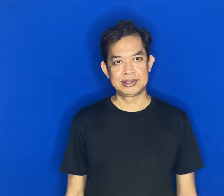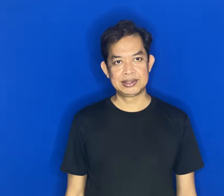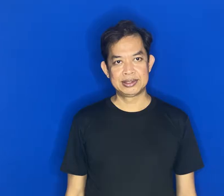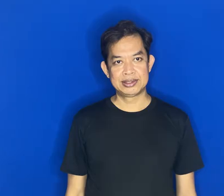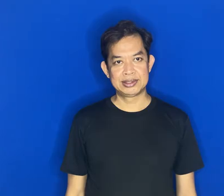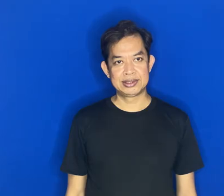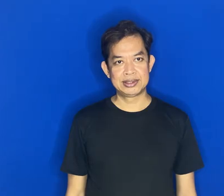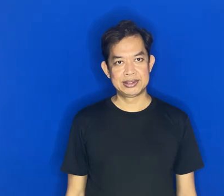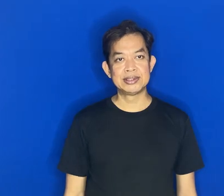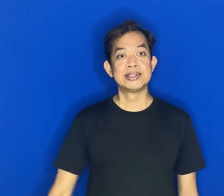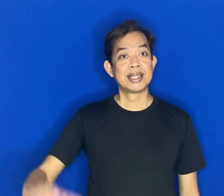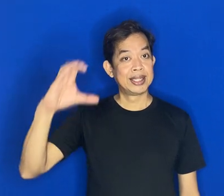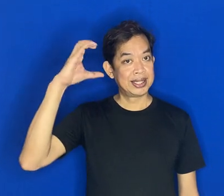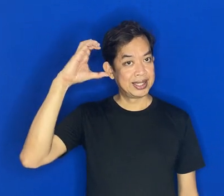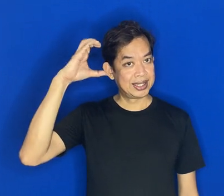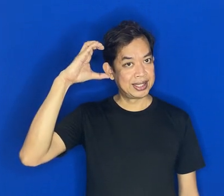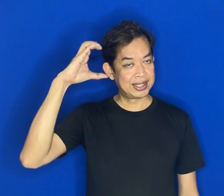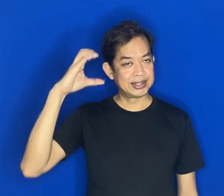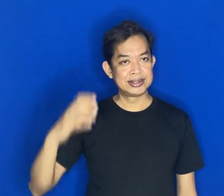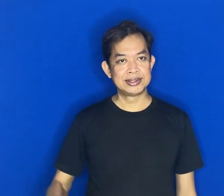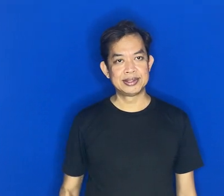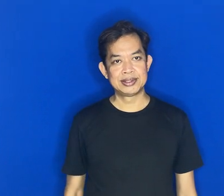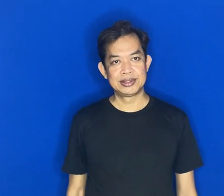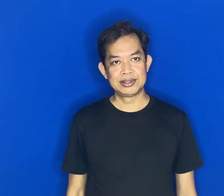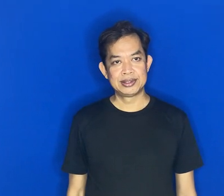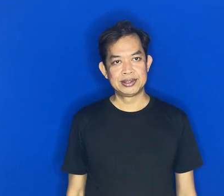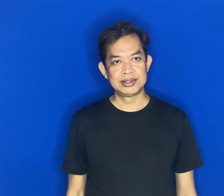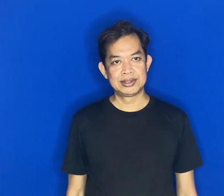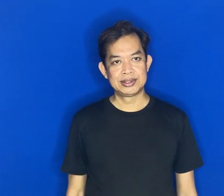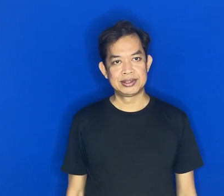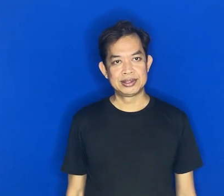cousin